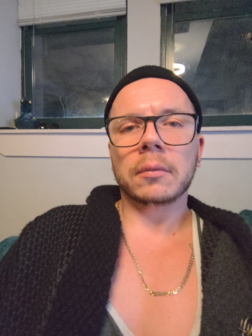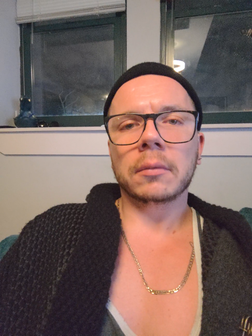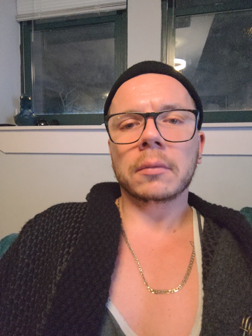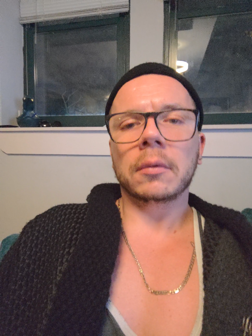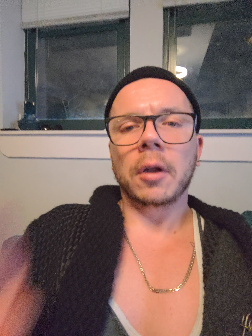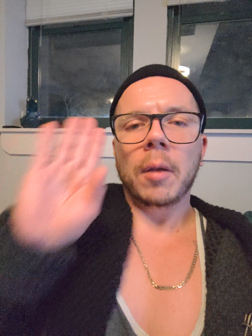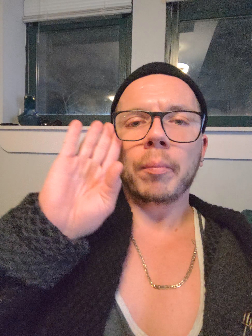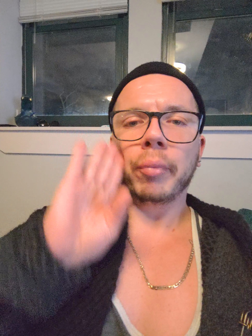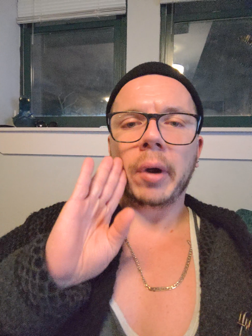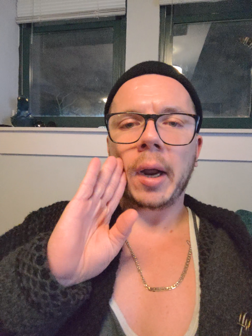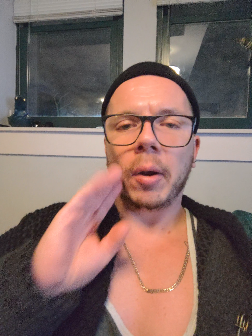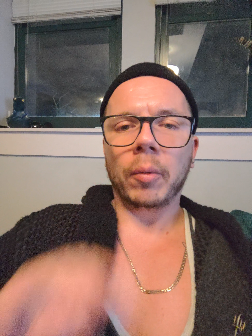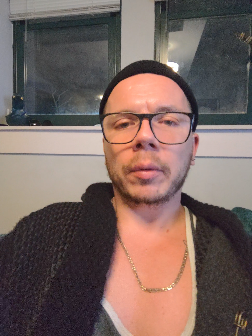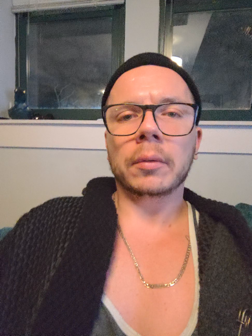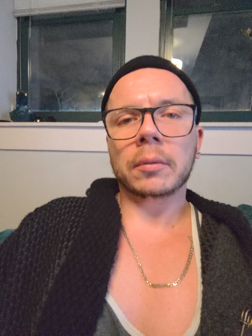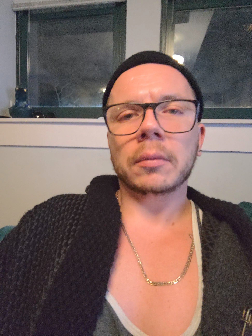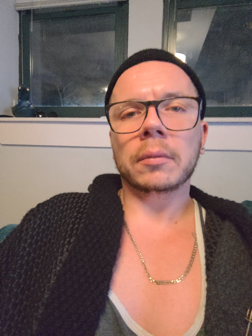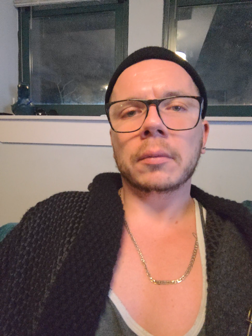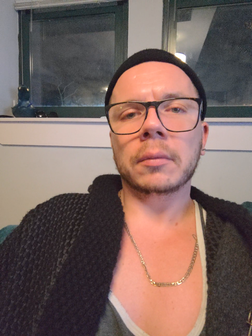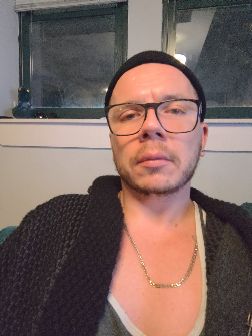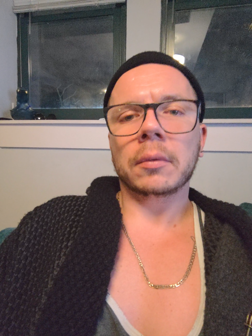brown